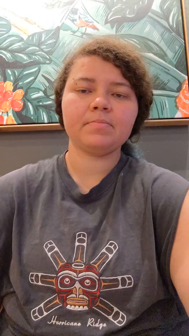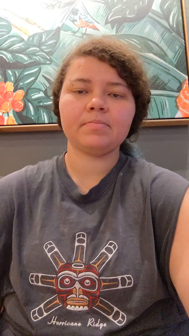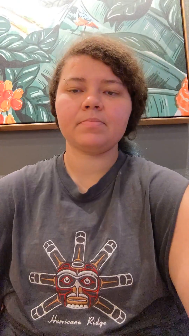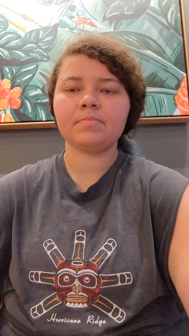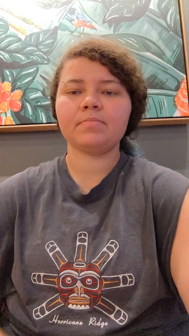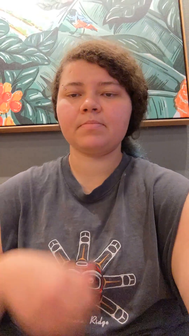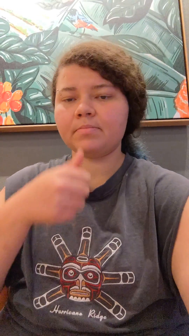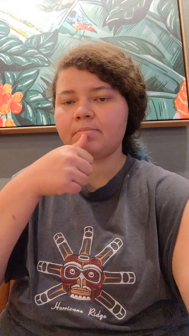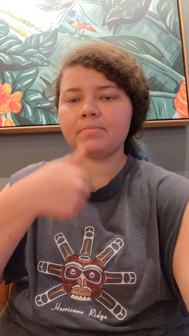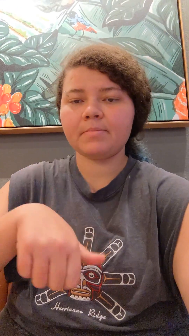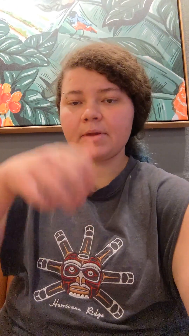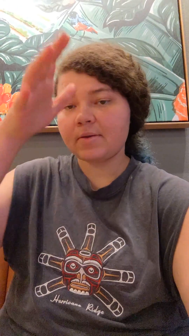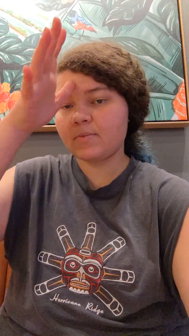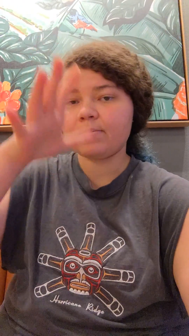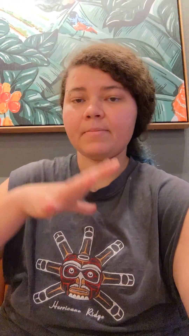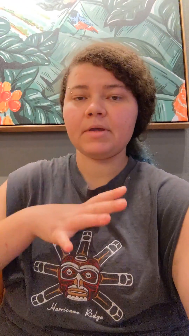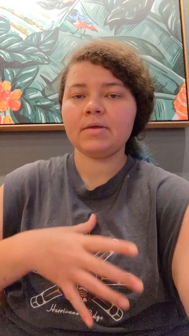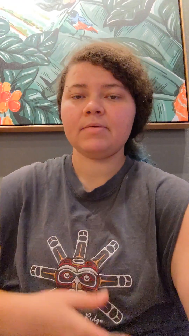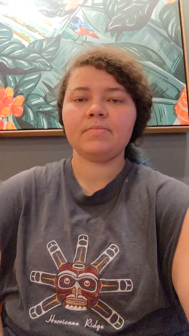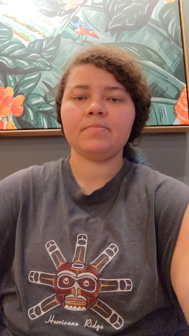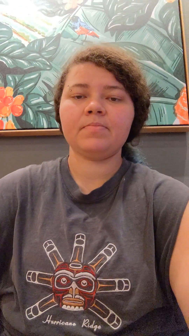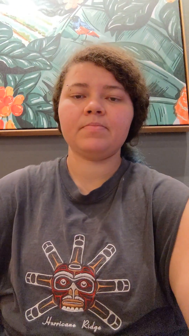mailman